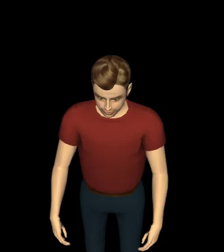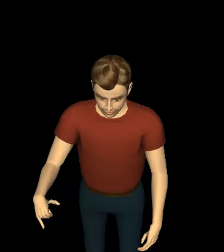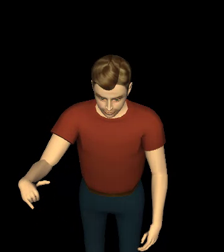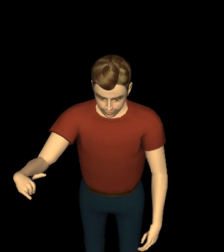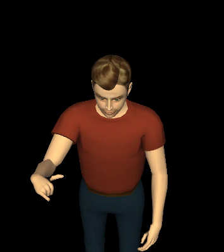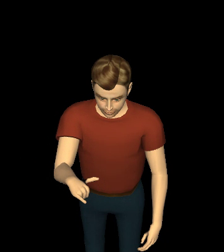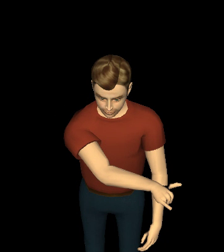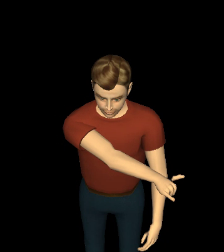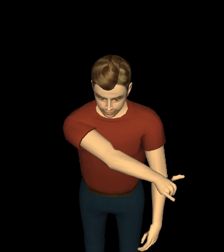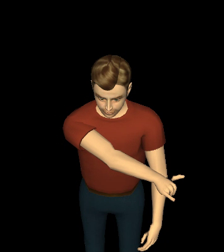طائرة